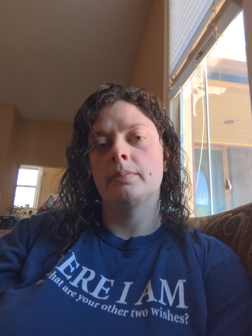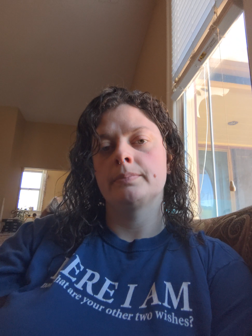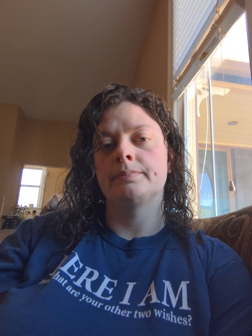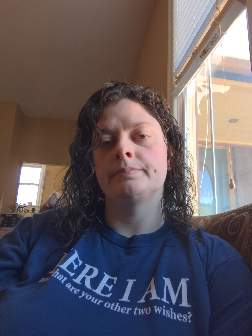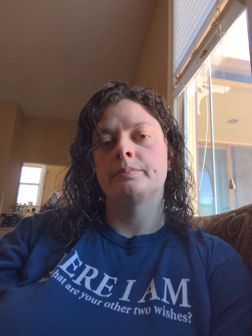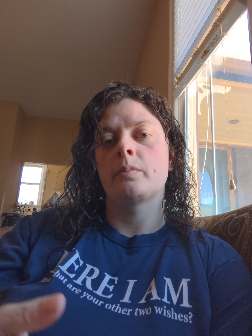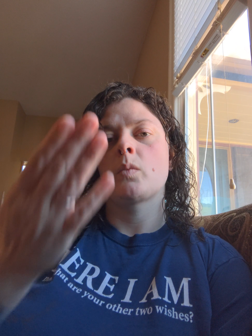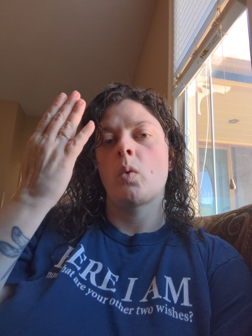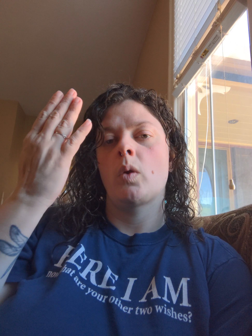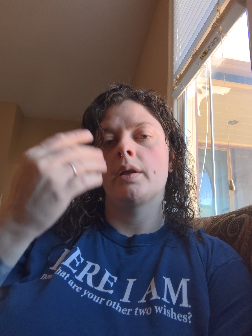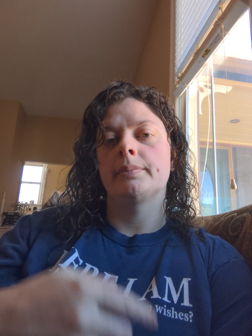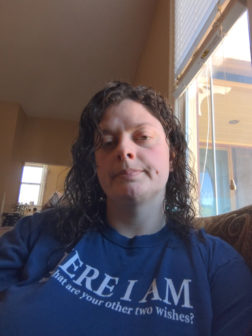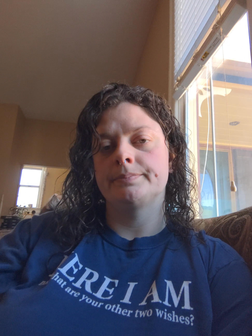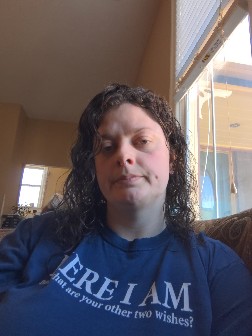morning